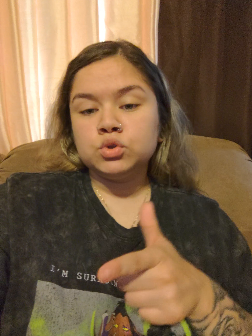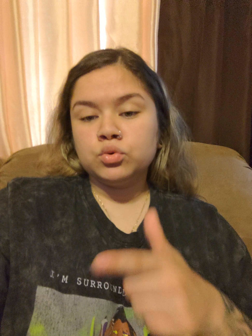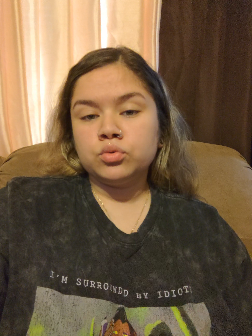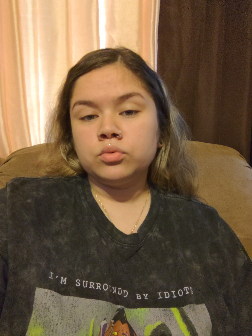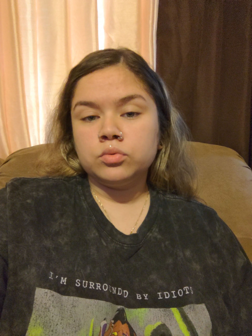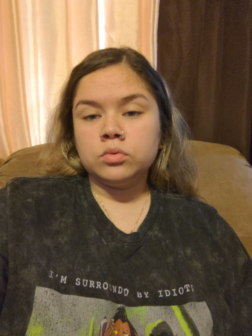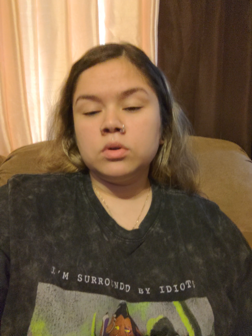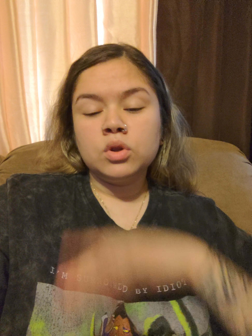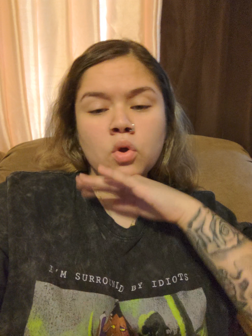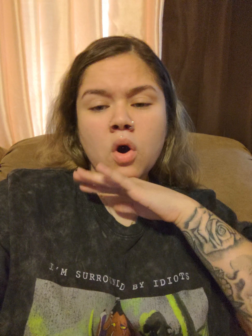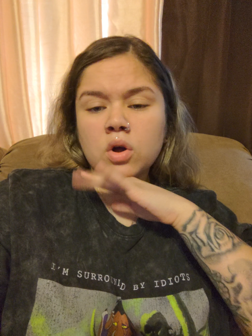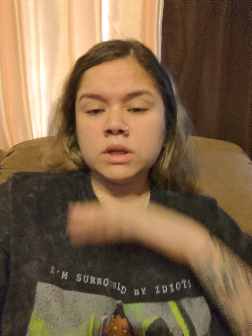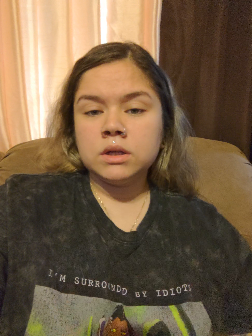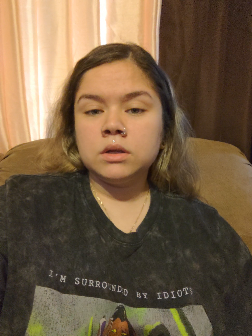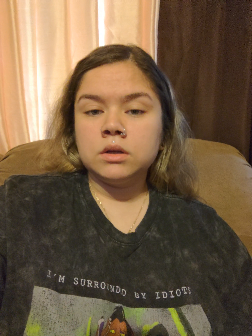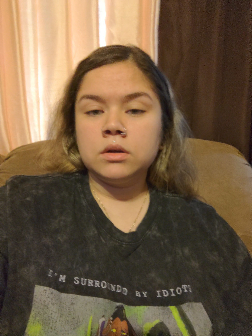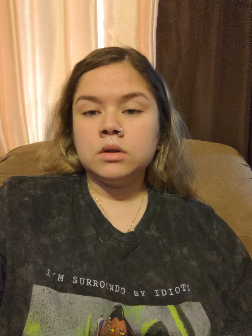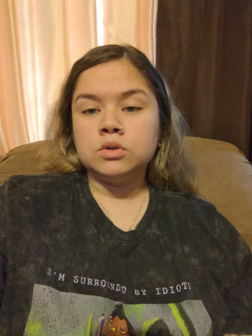naughty